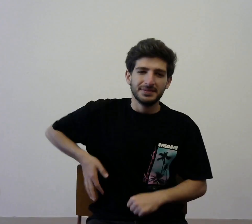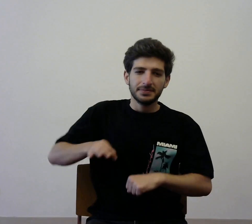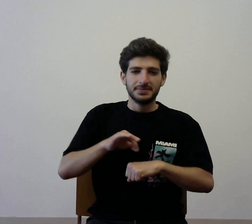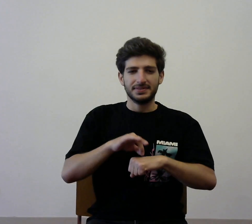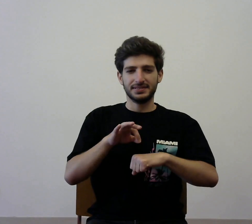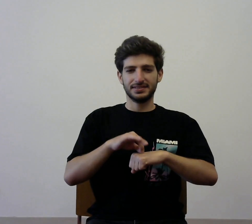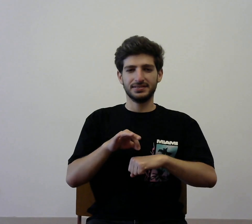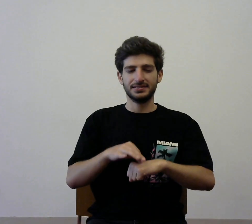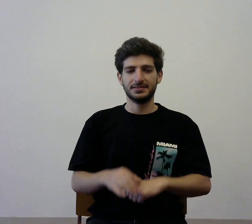ağrımaq